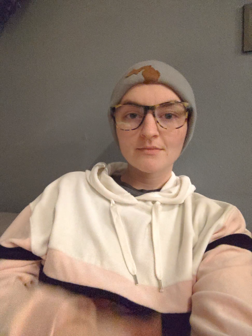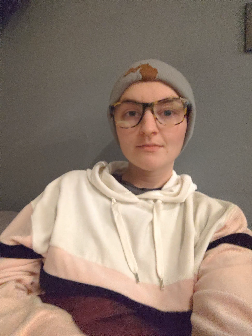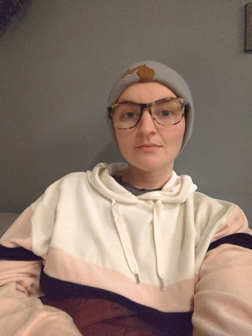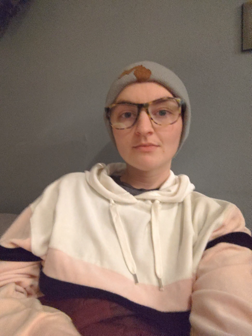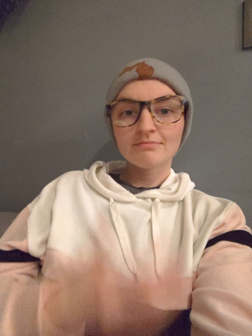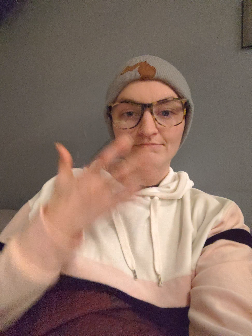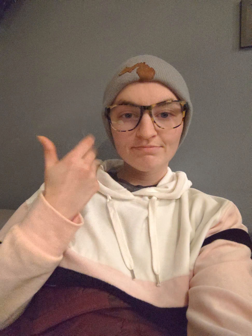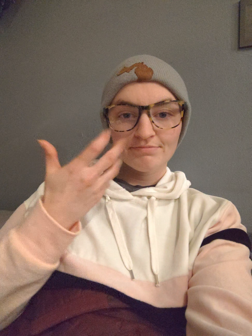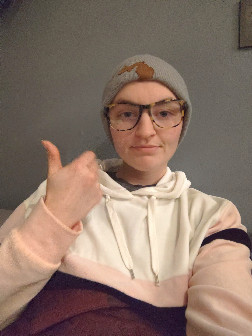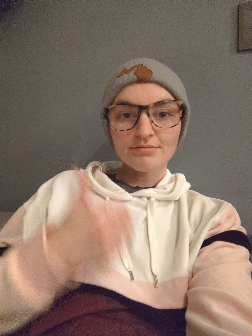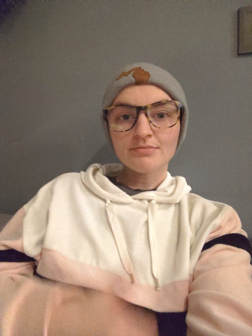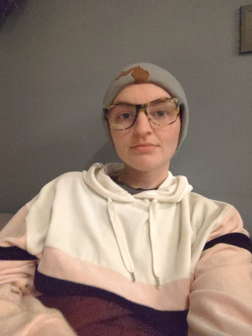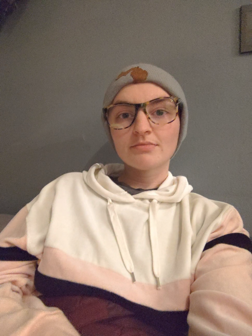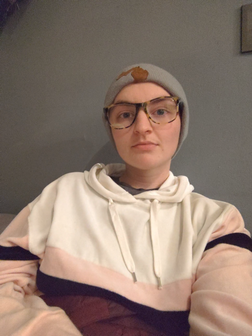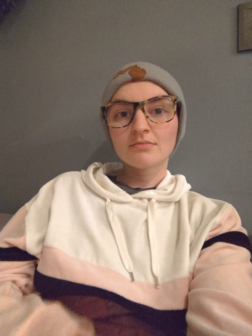tiger